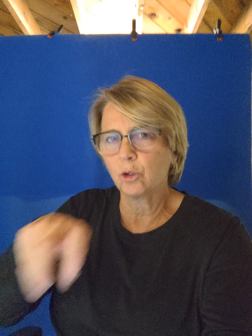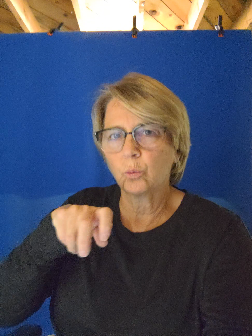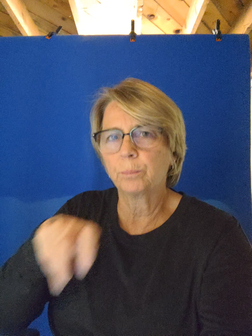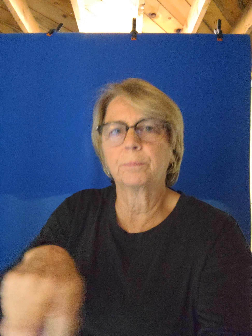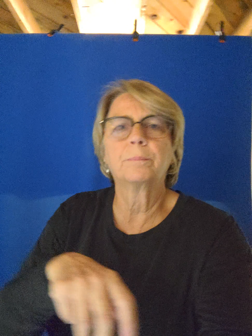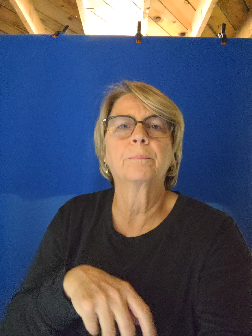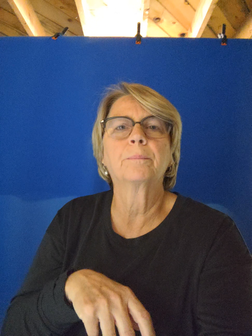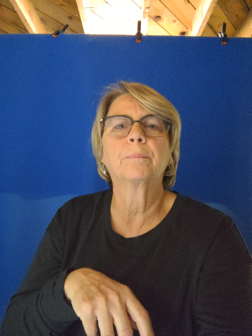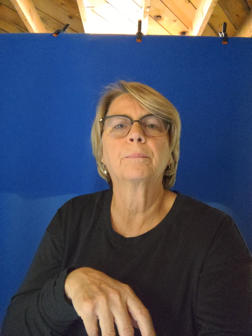vacuum